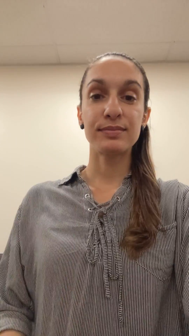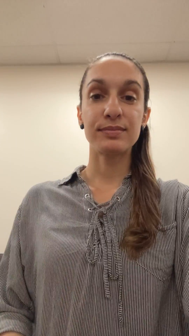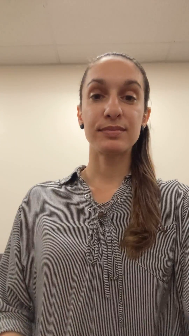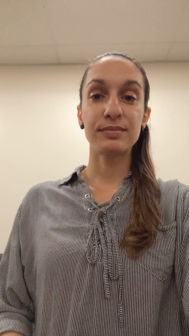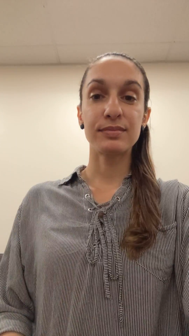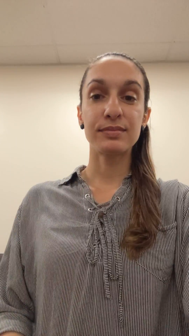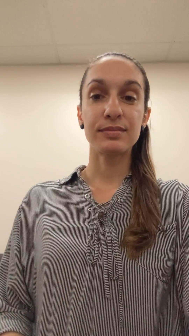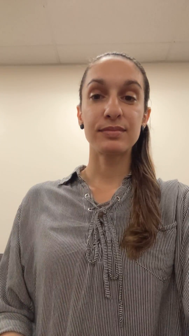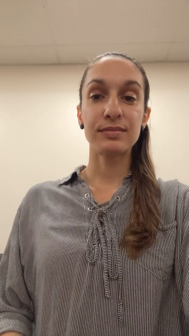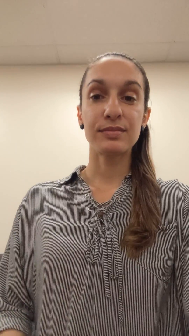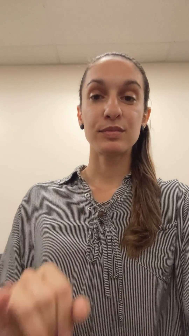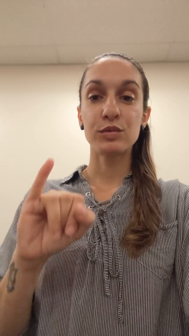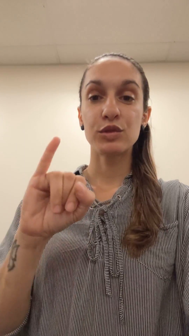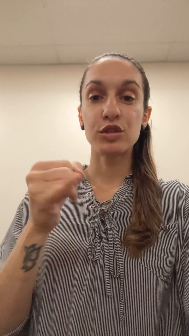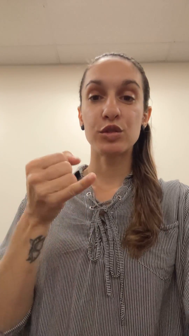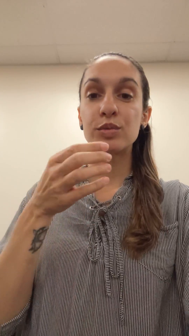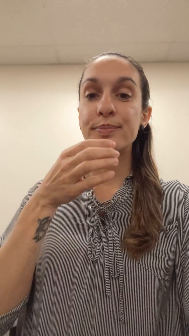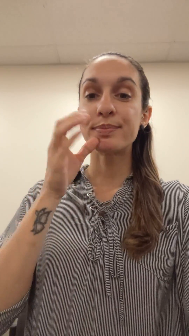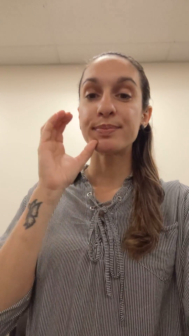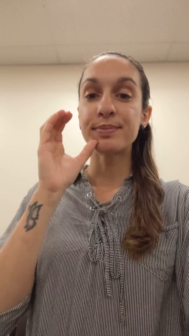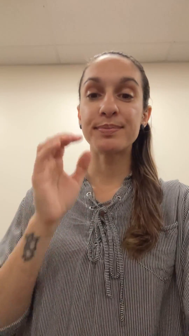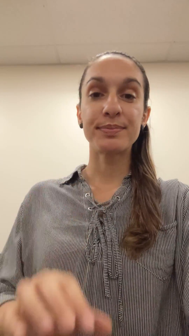juice